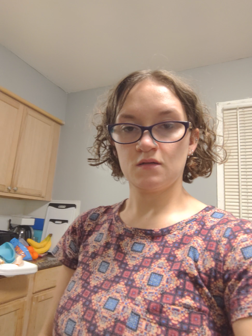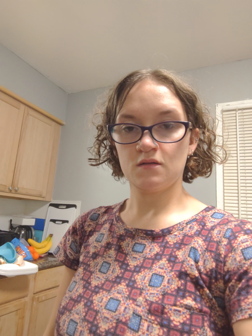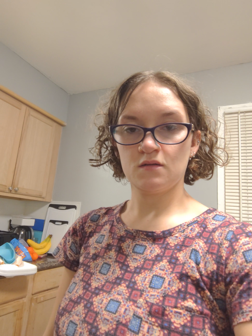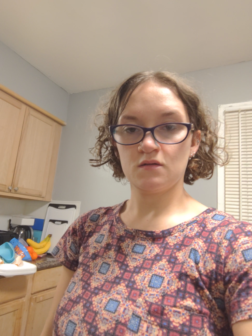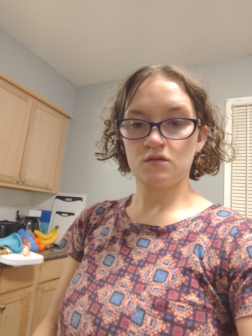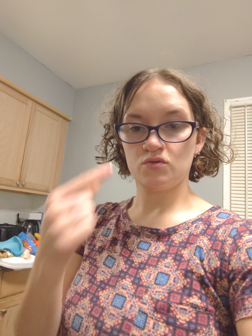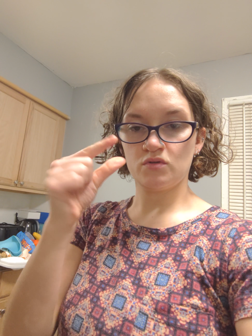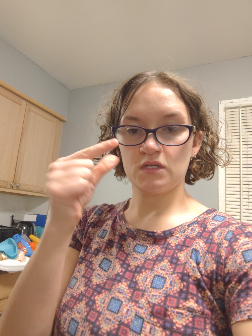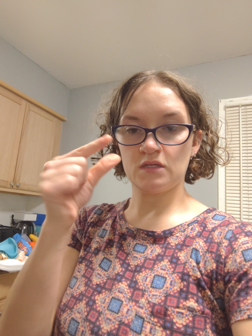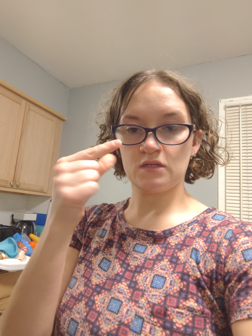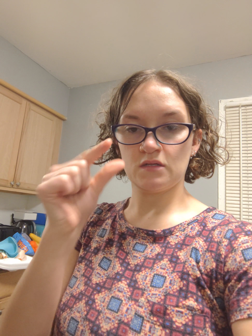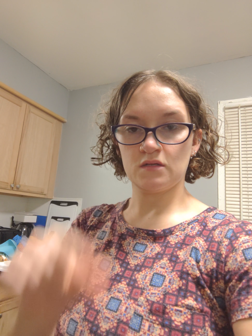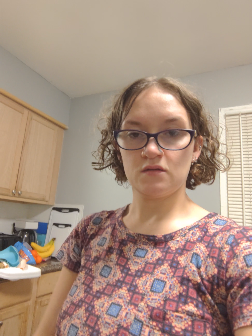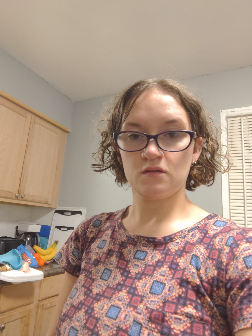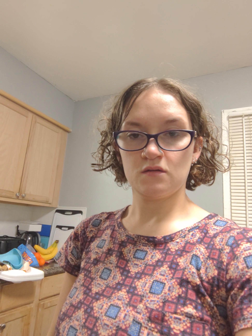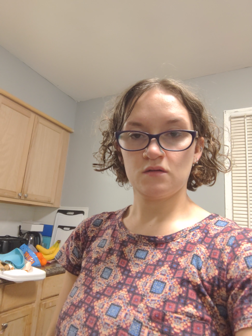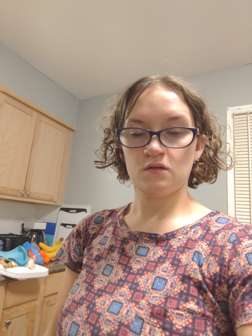green